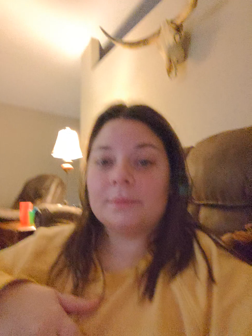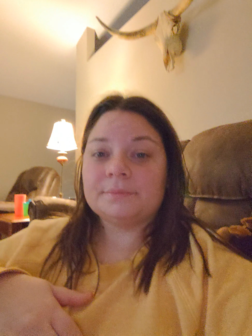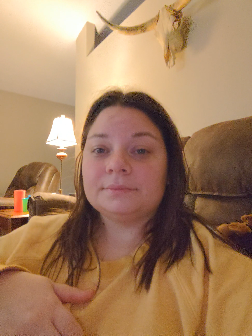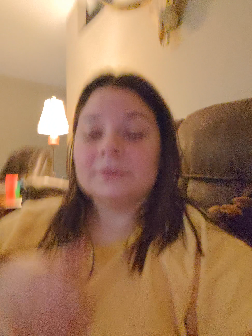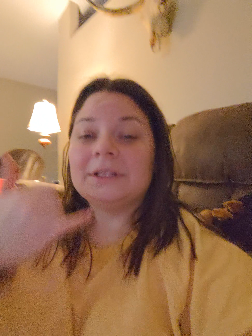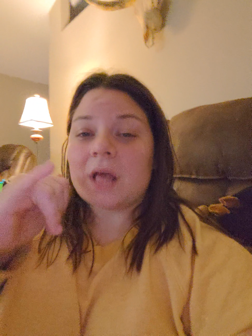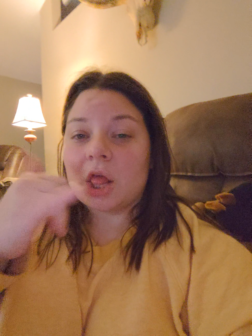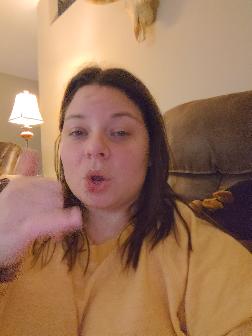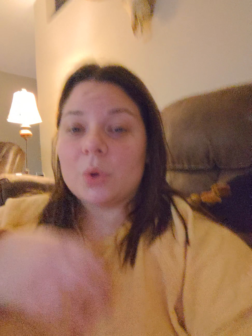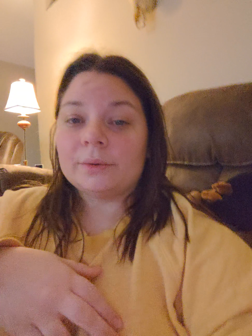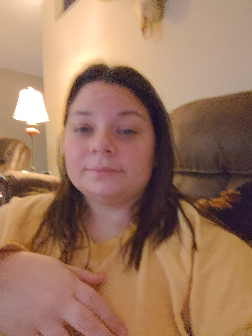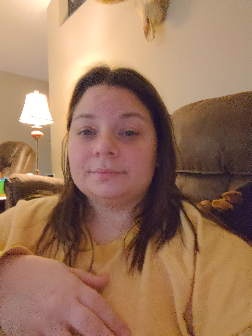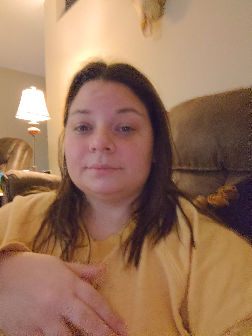yellow